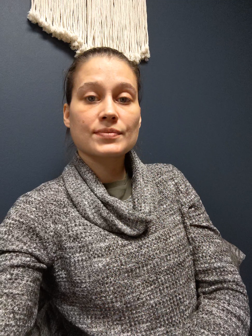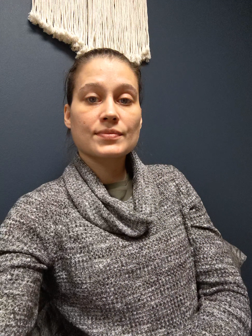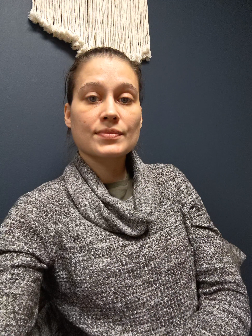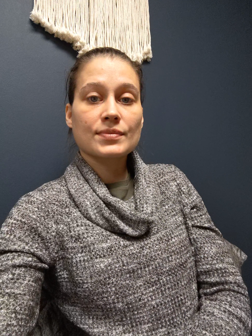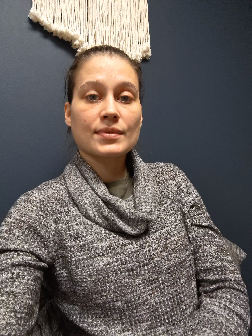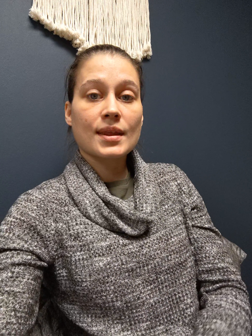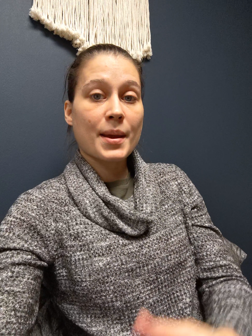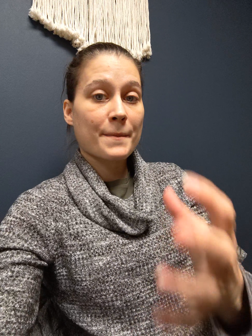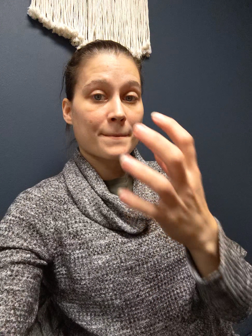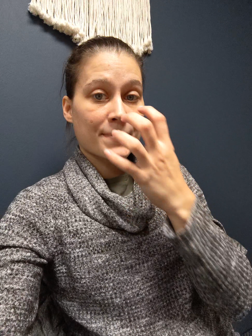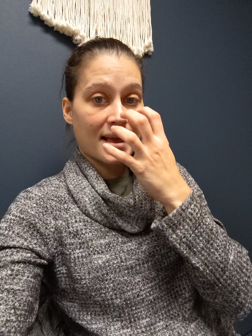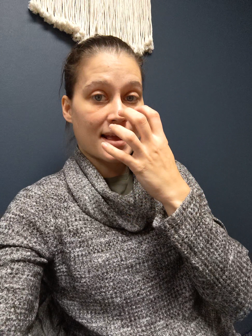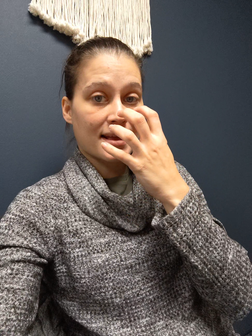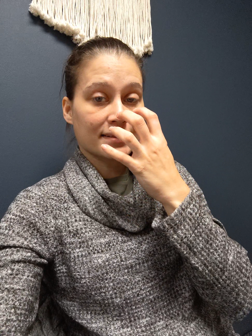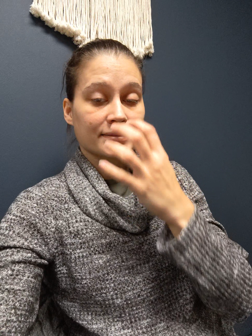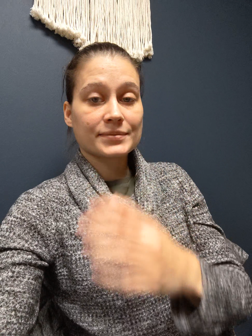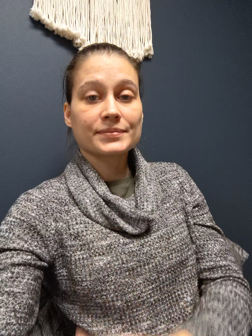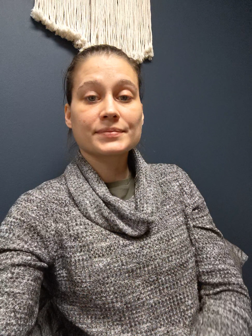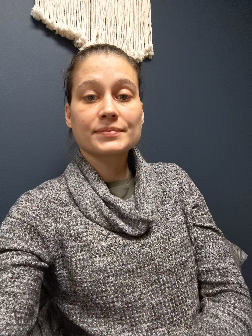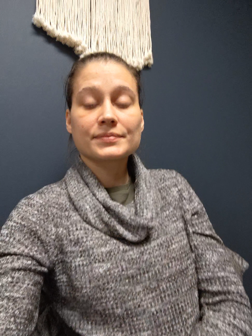mad